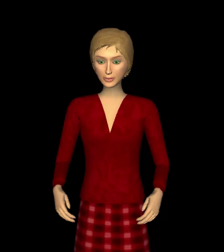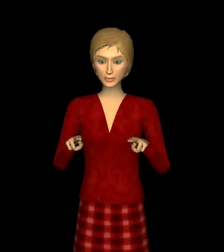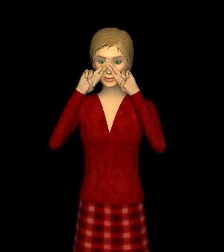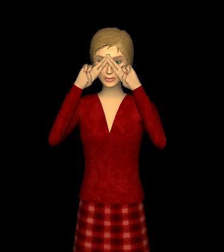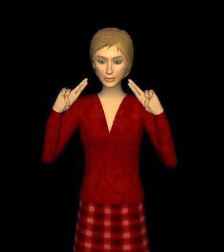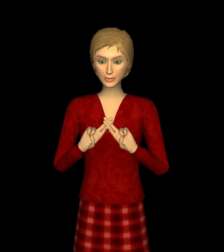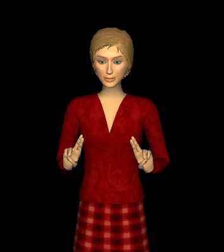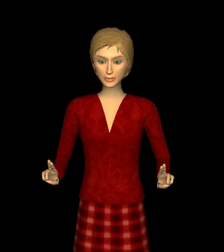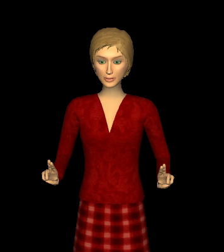دولي